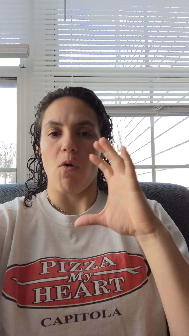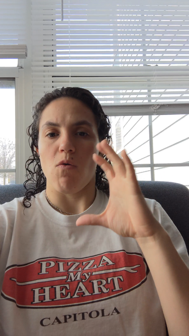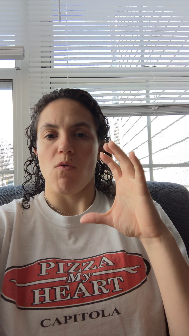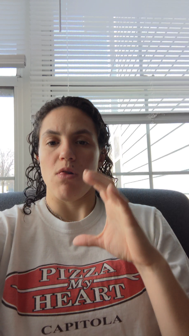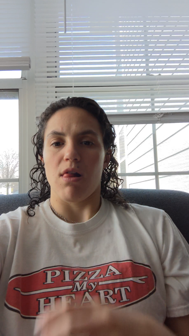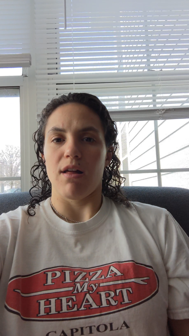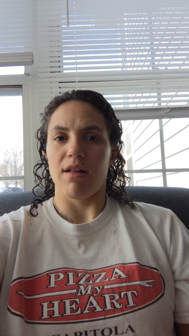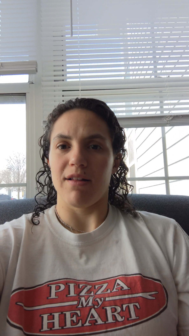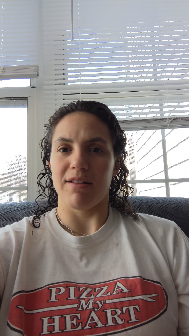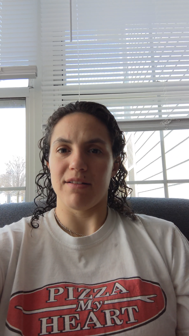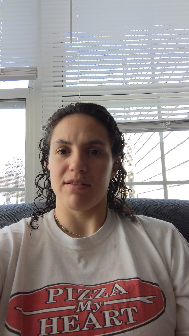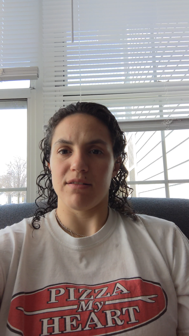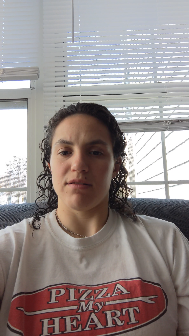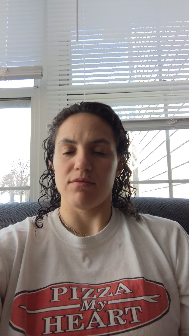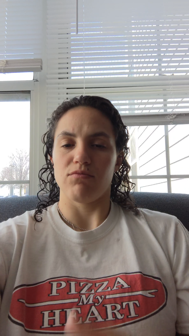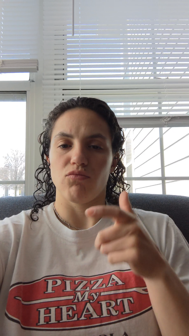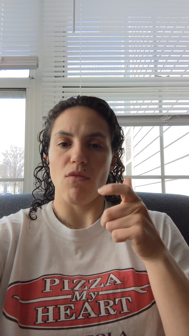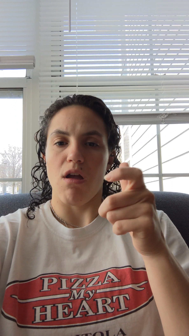run